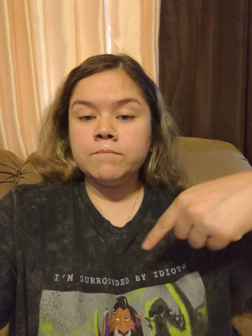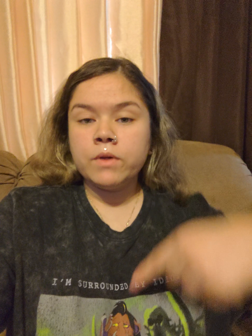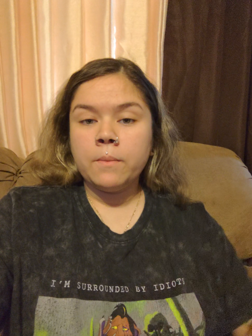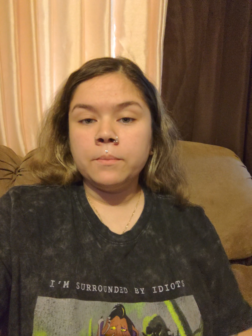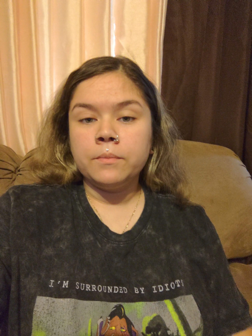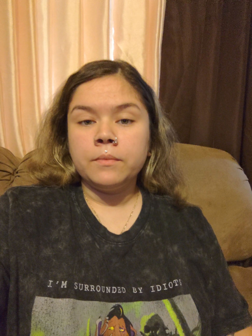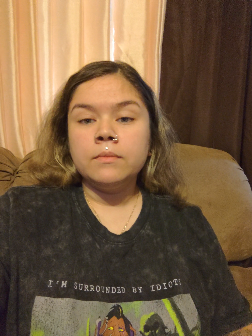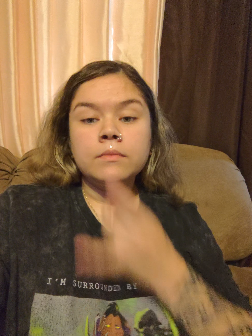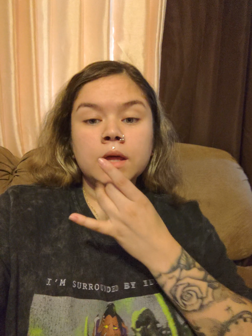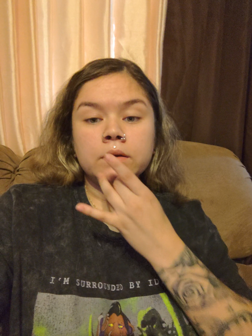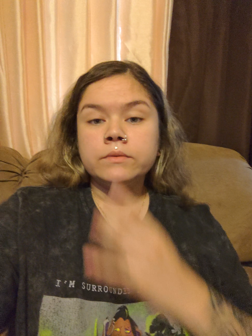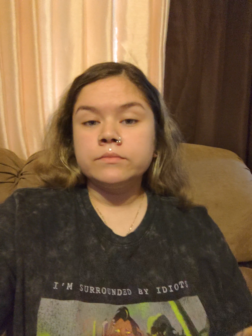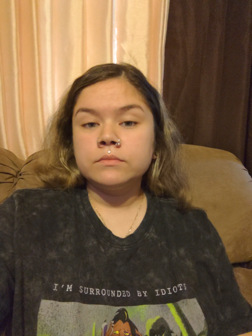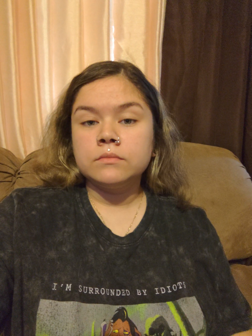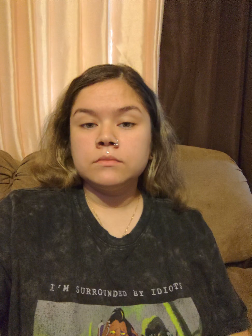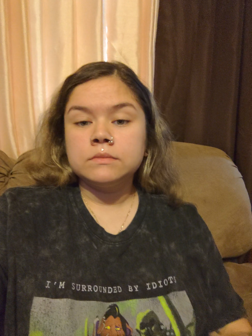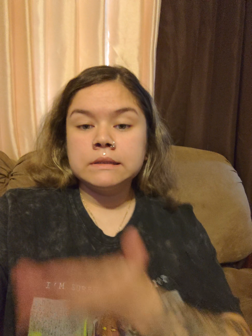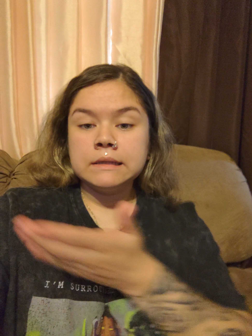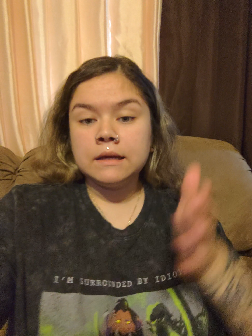light bulb